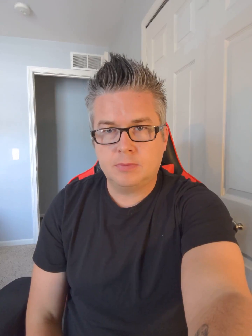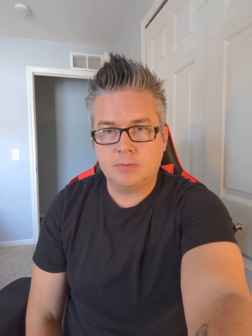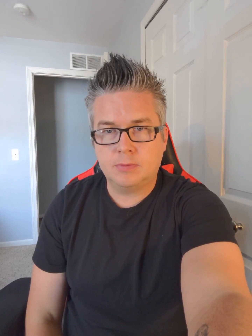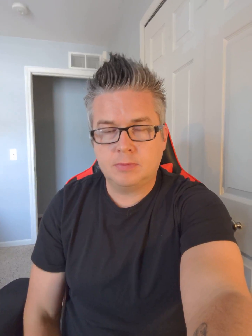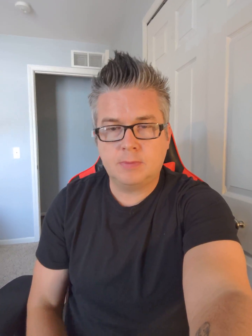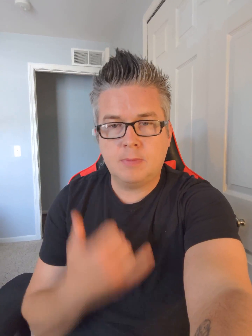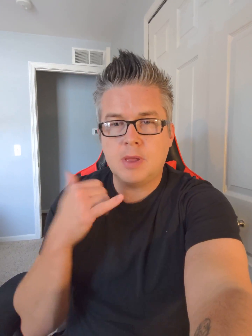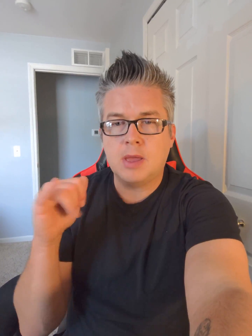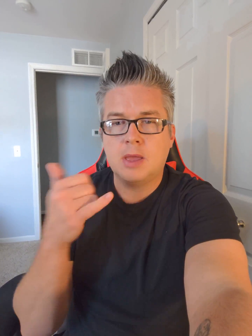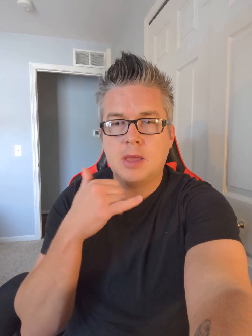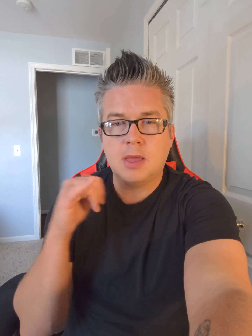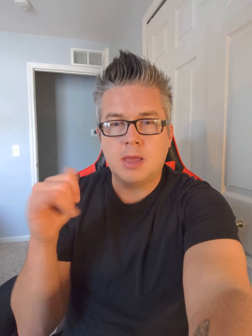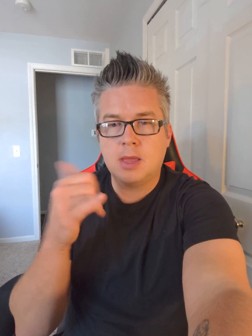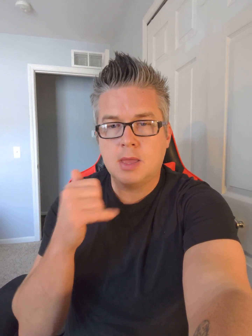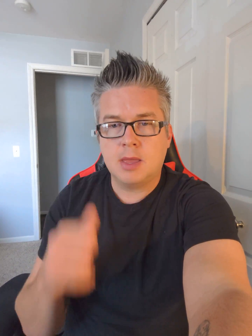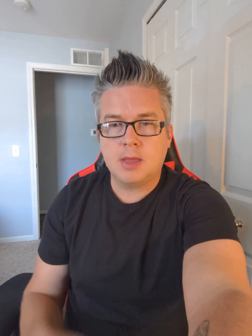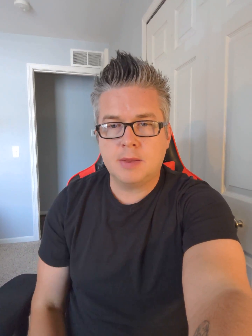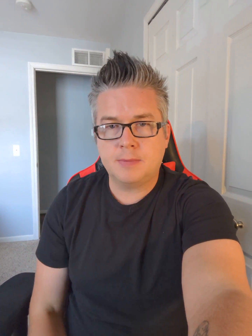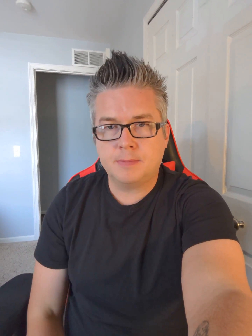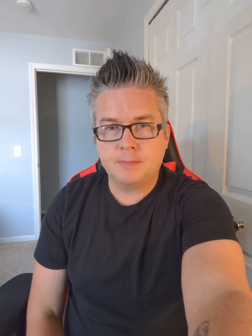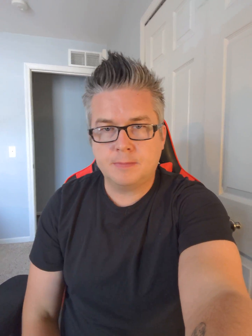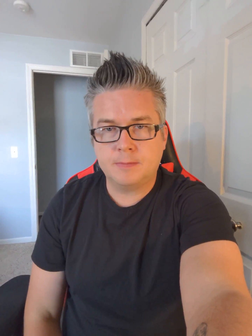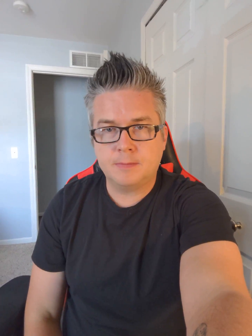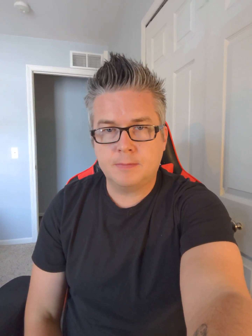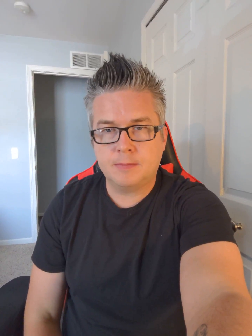play